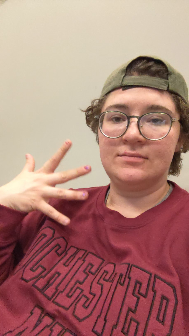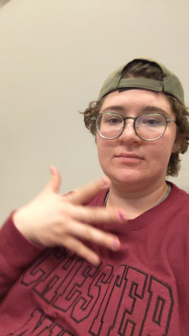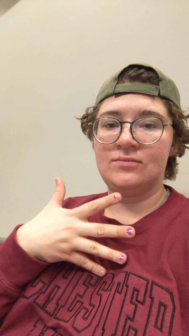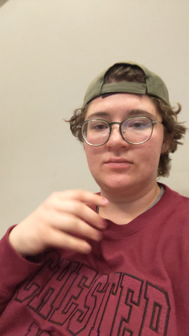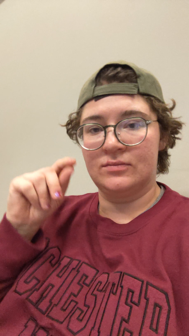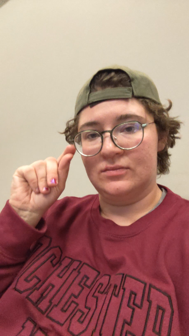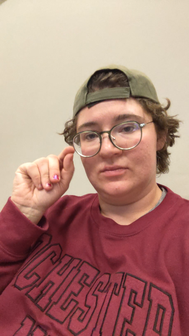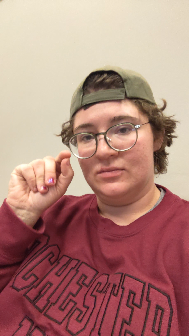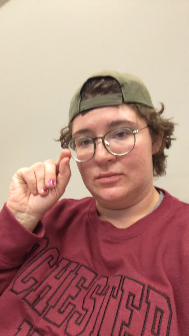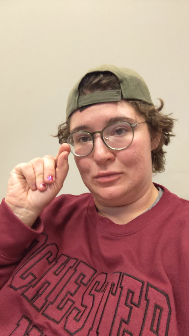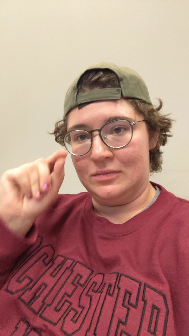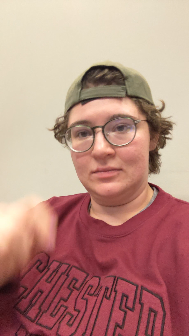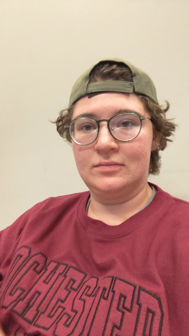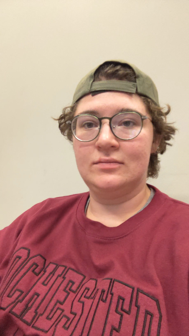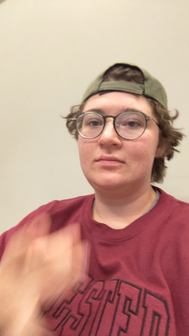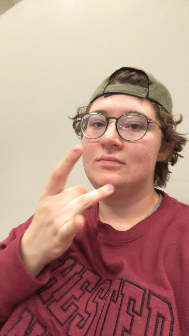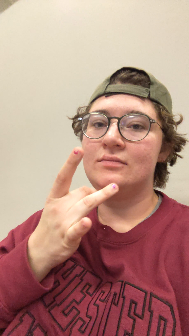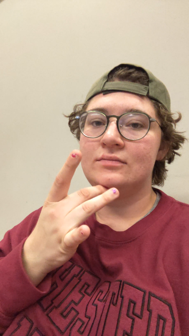light bulb